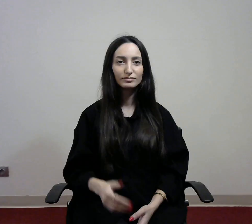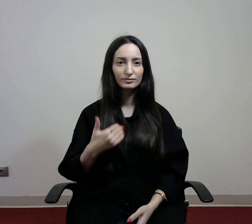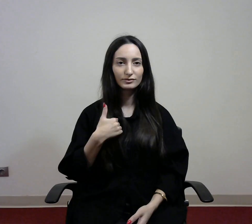mən